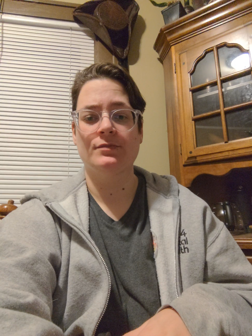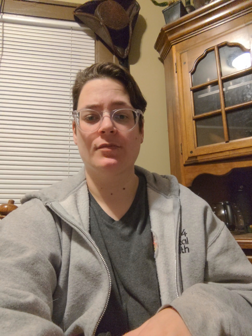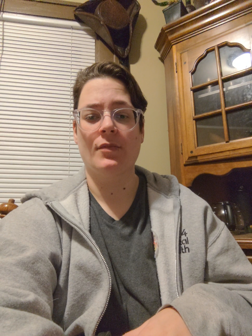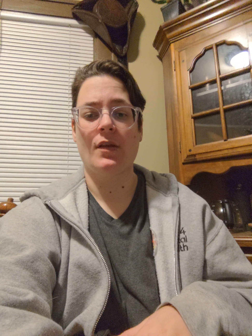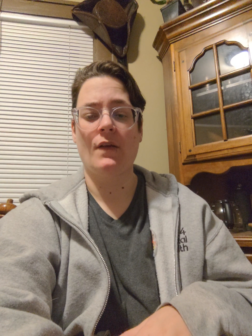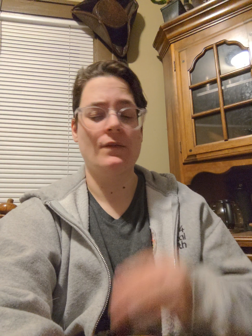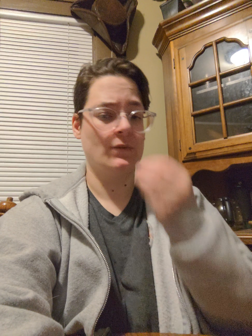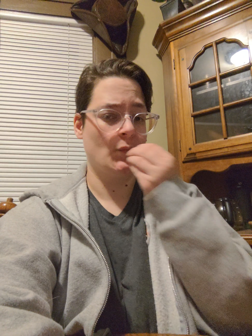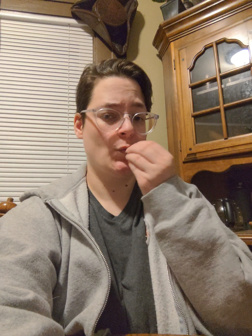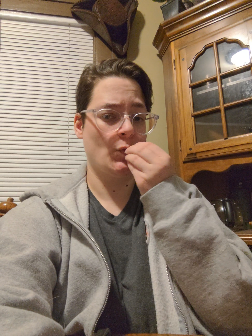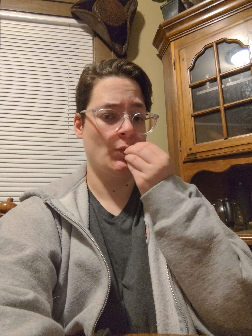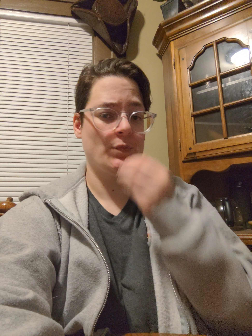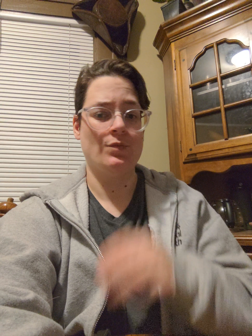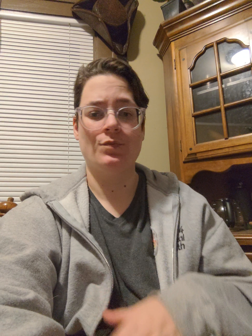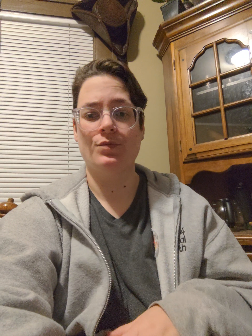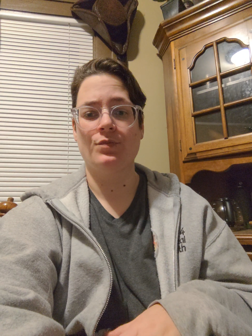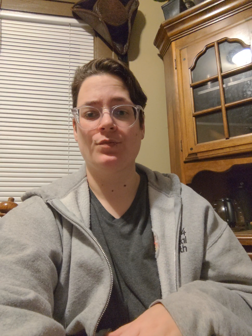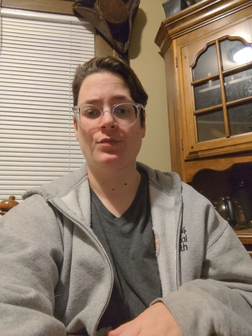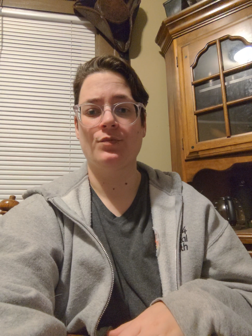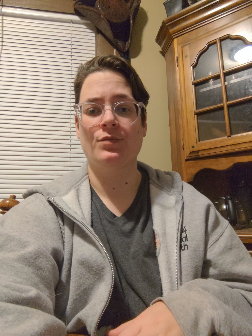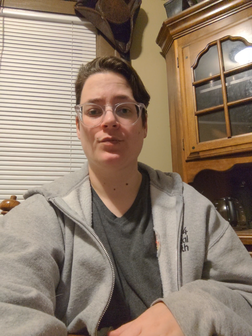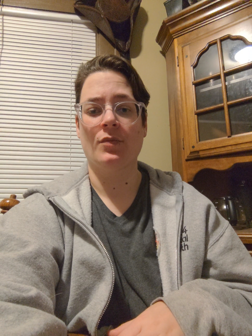food